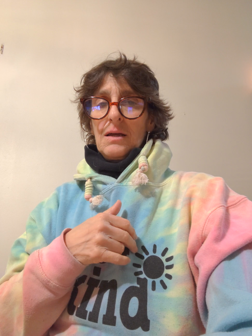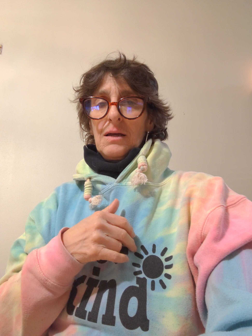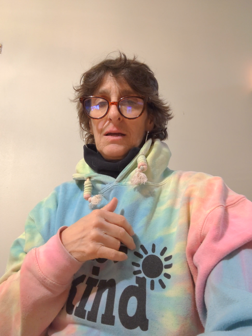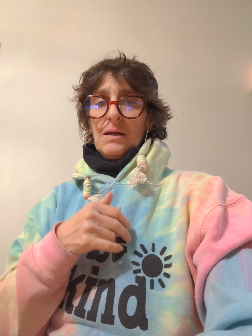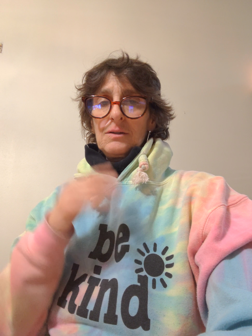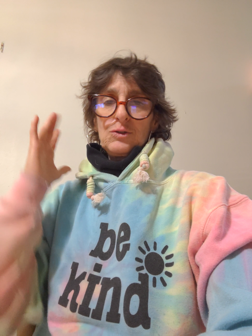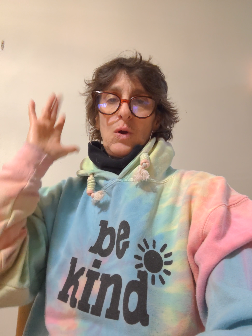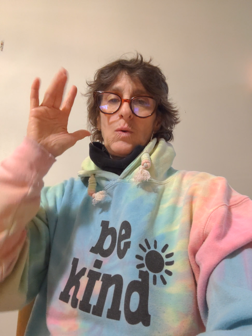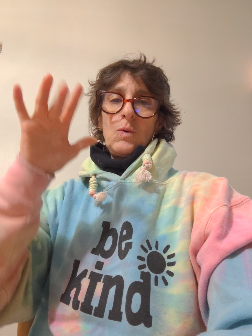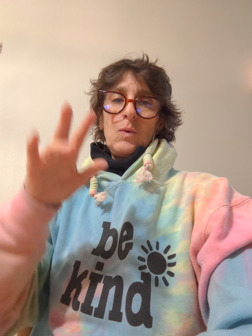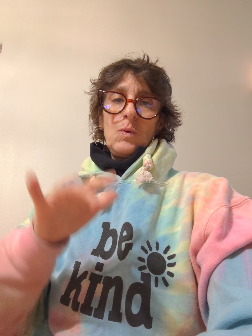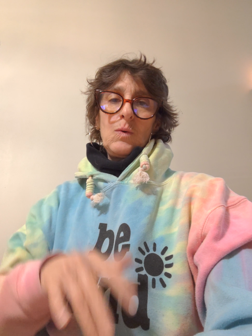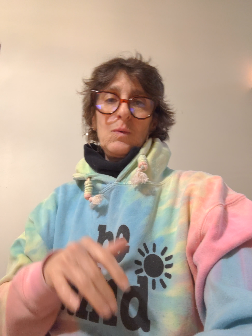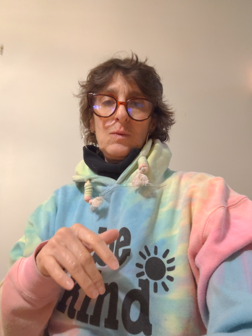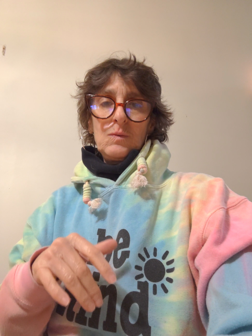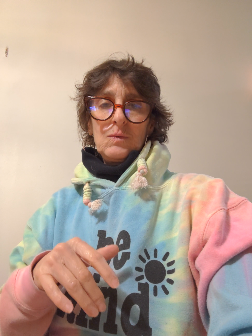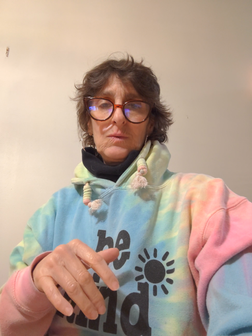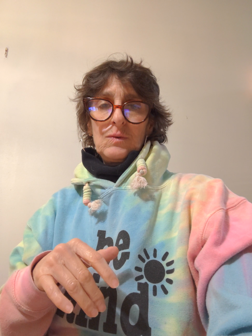snow